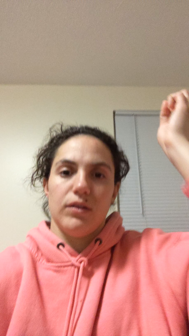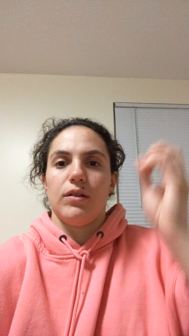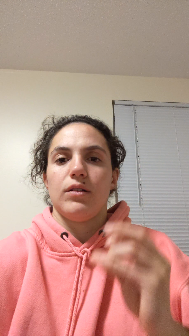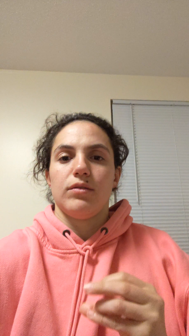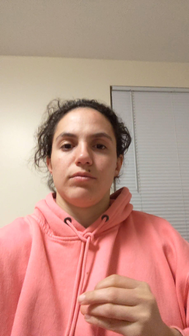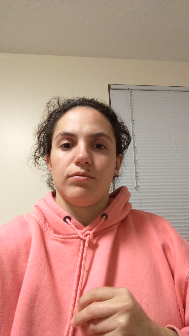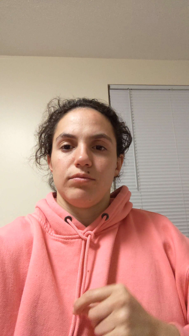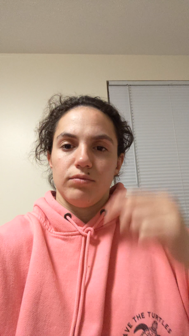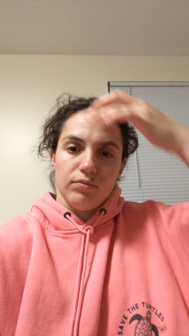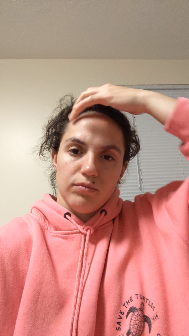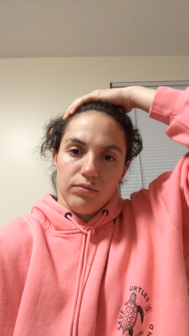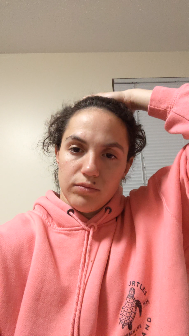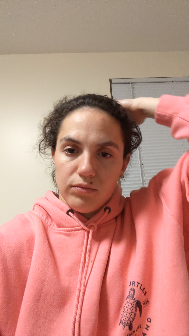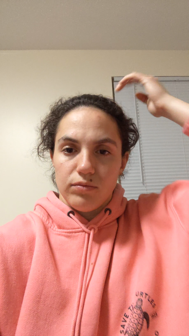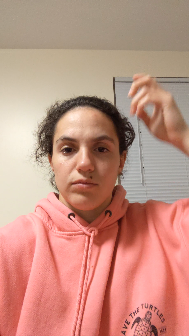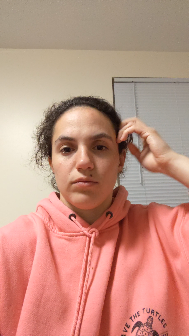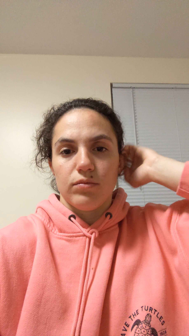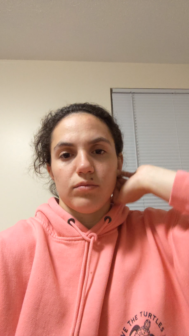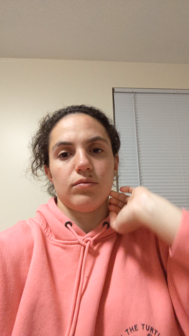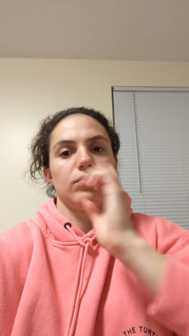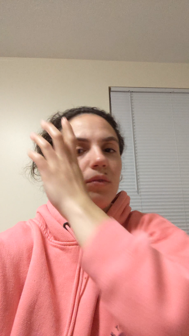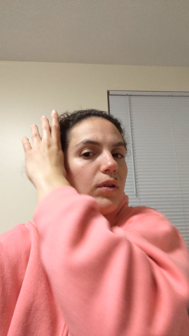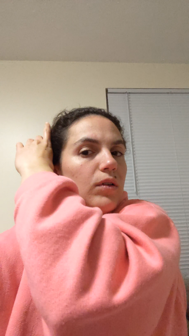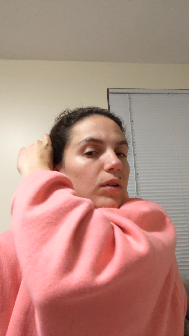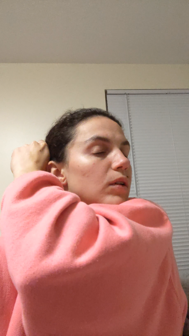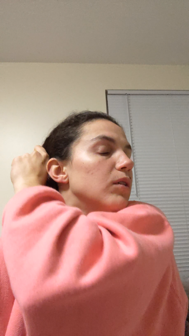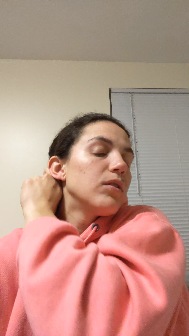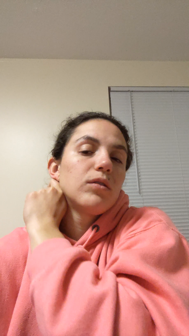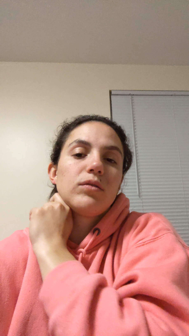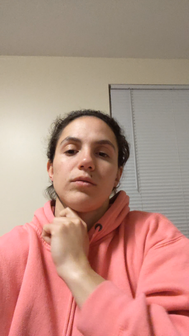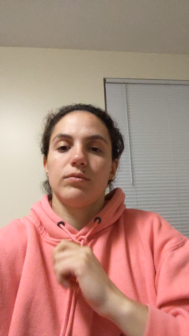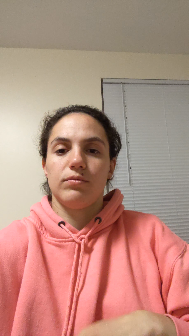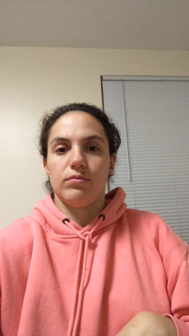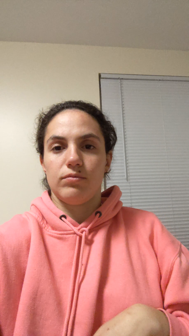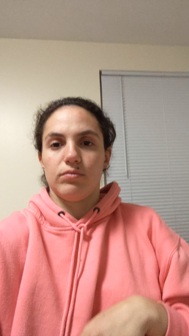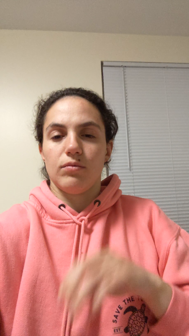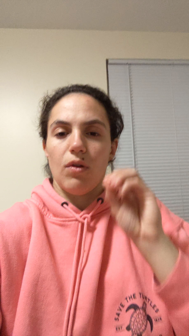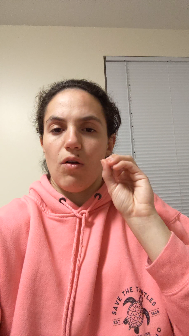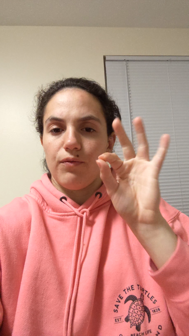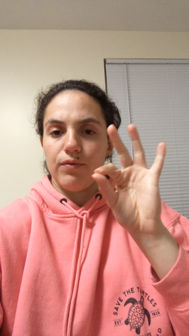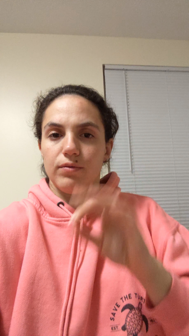of